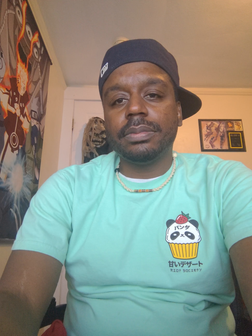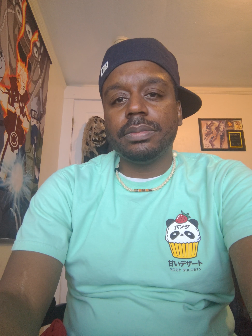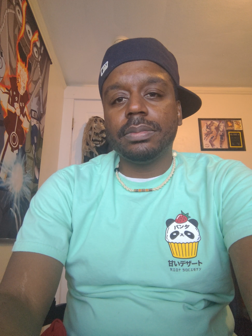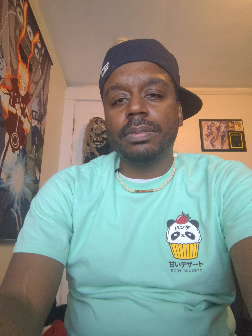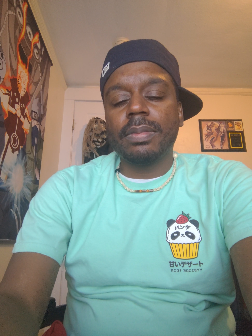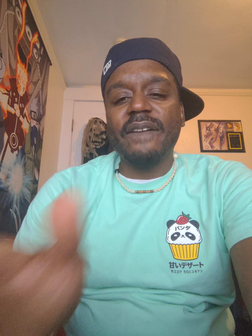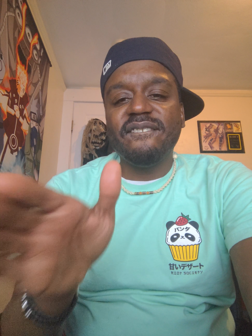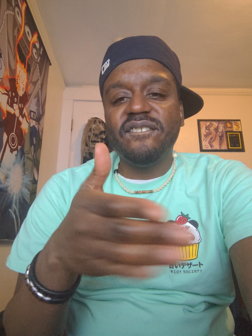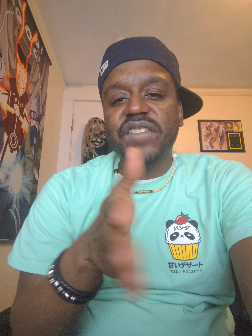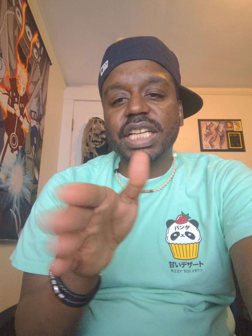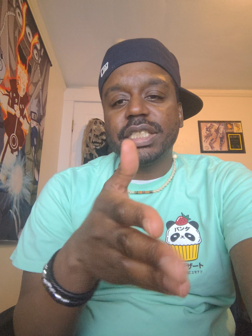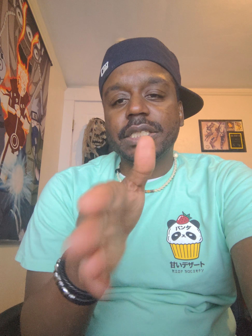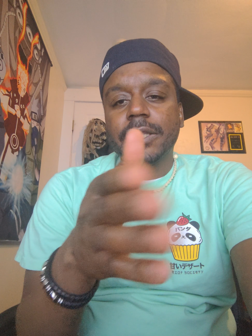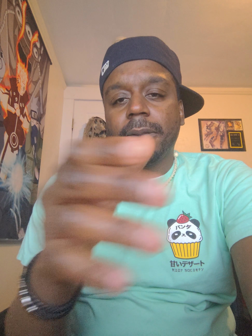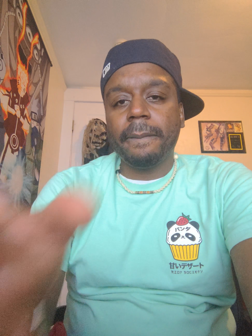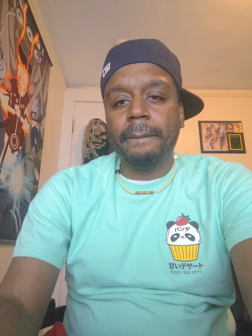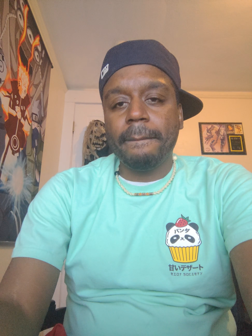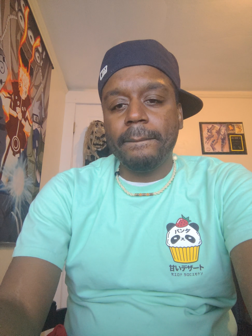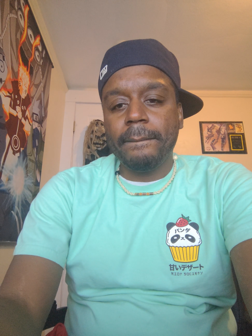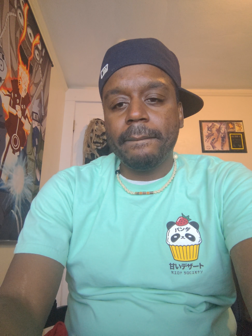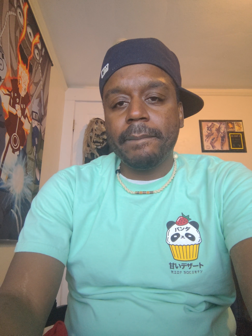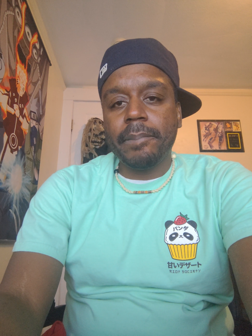fish